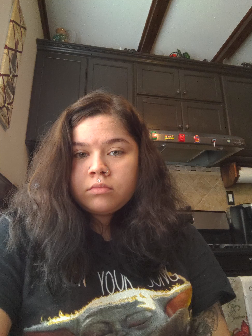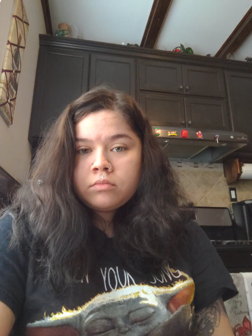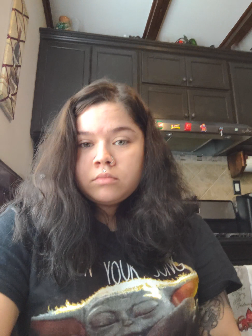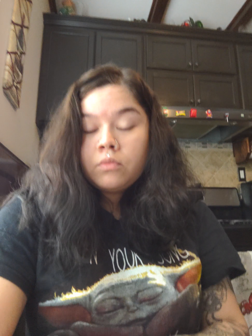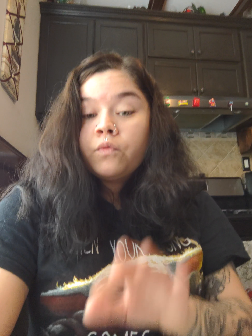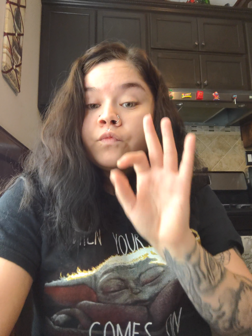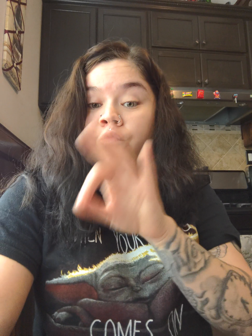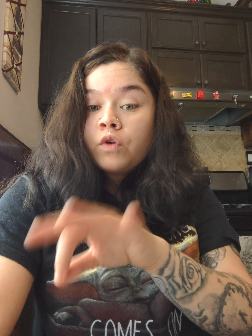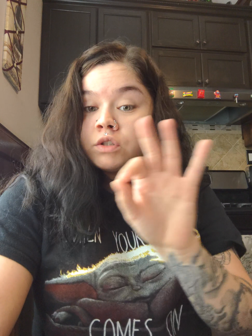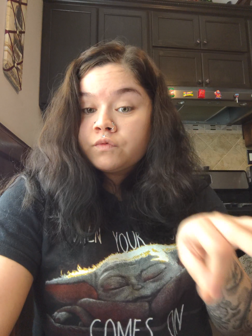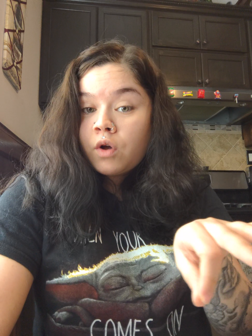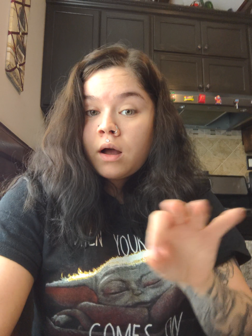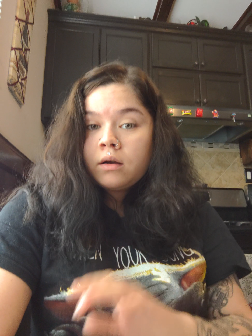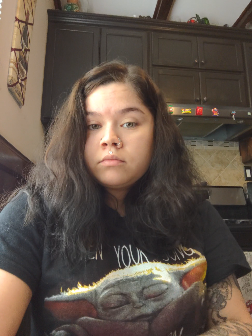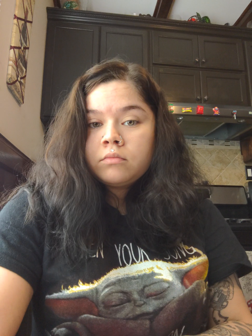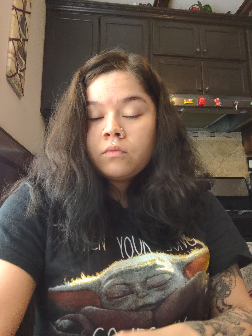french fries